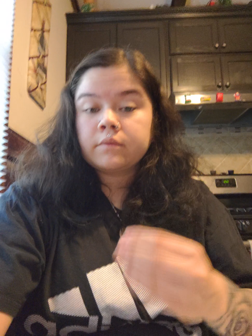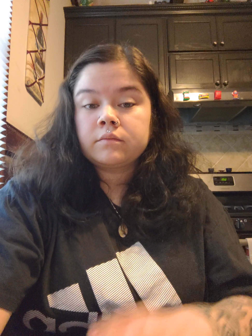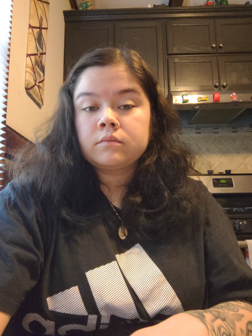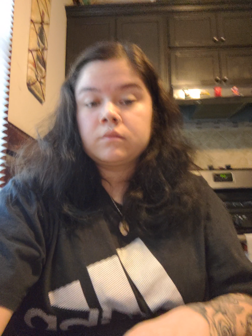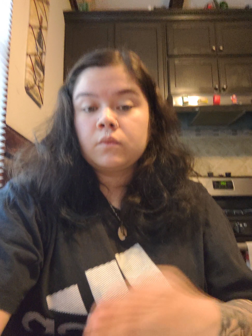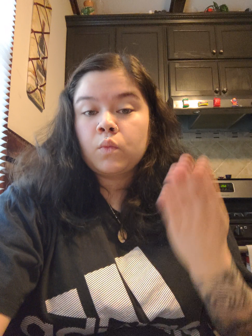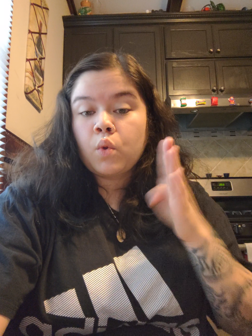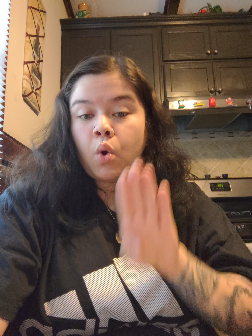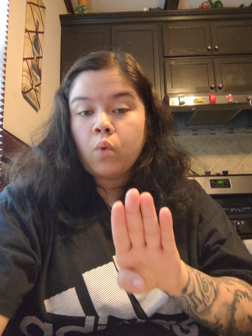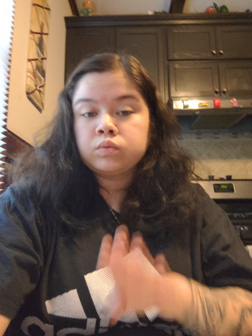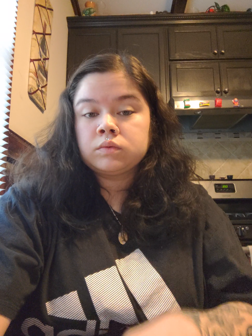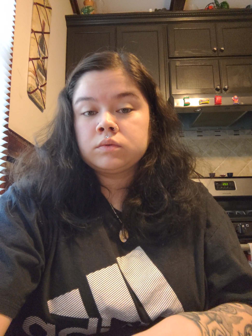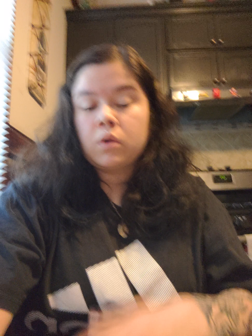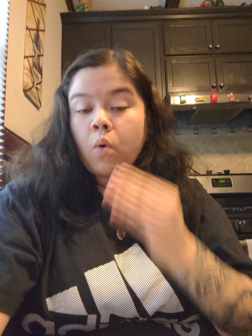close